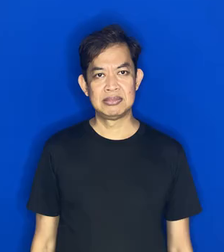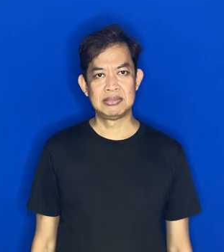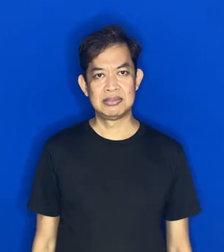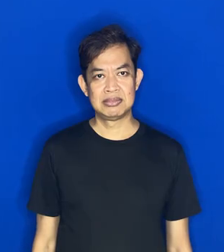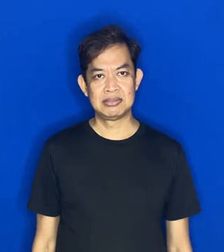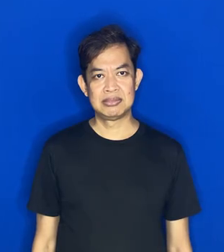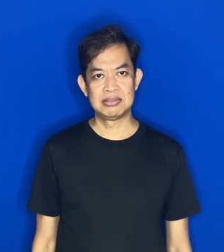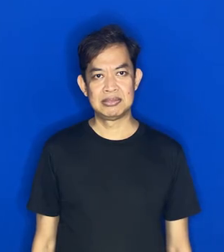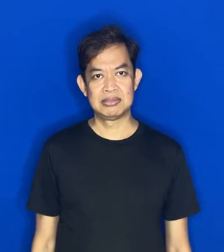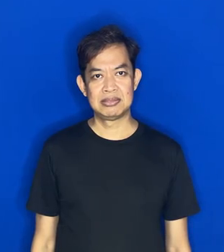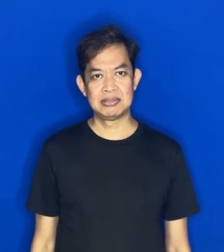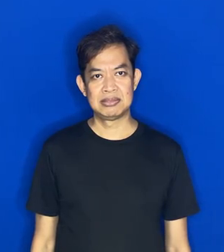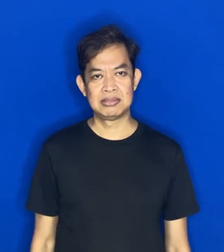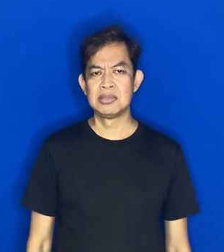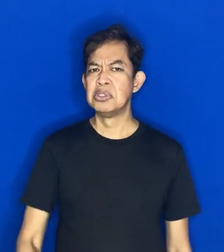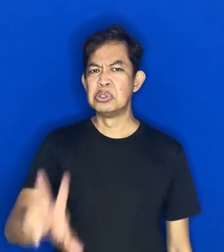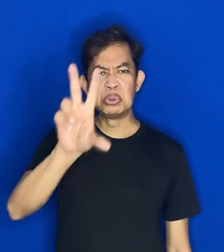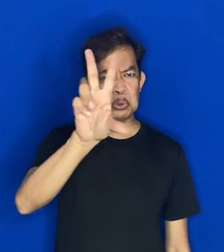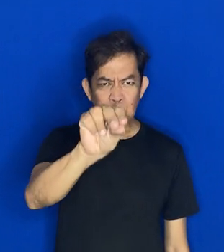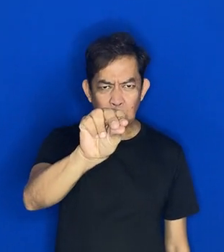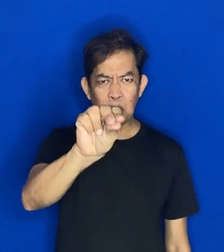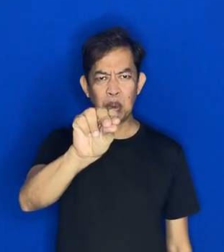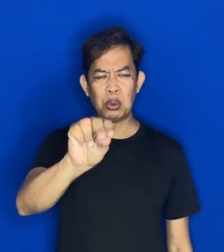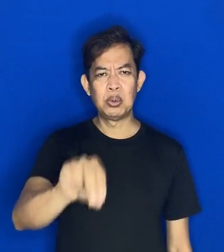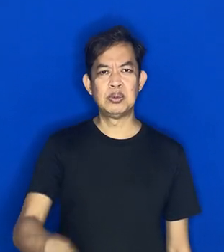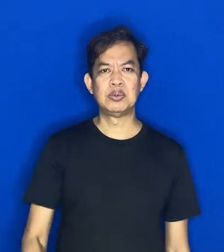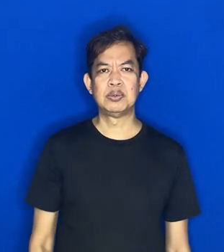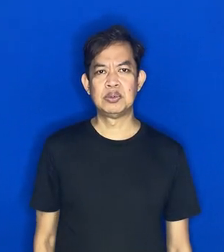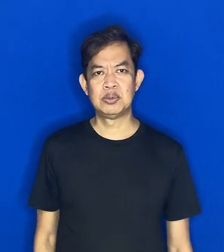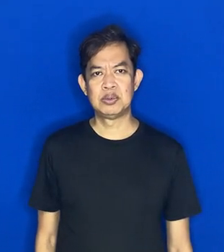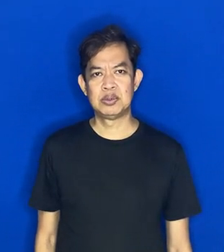no